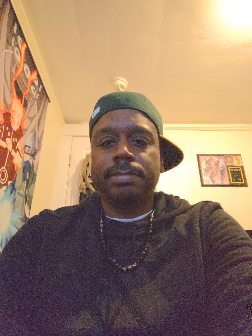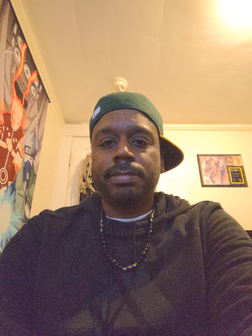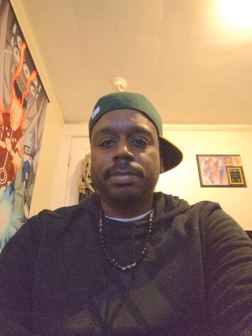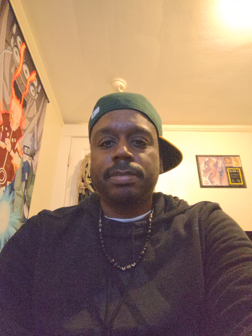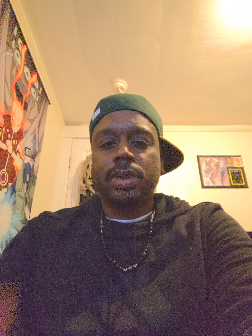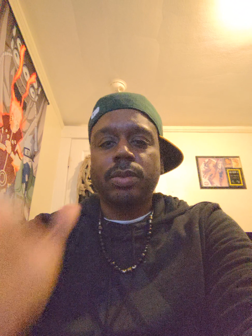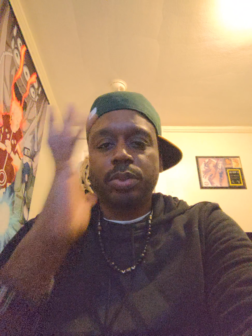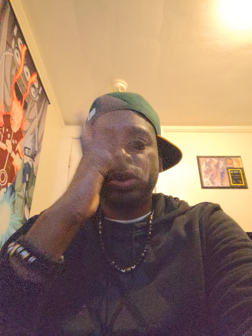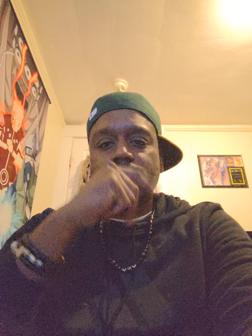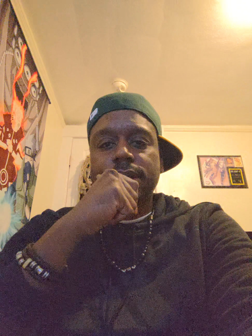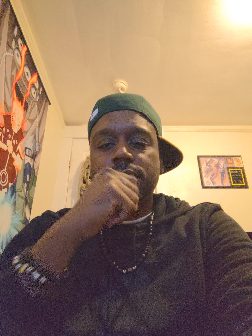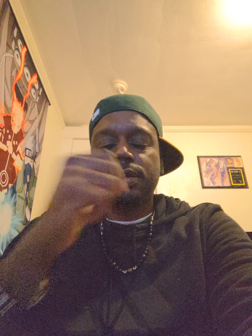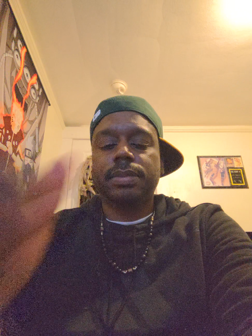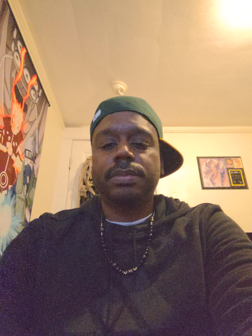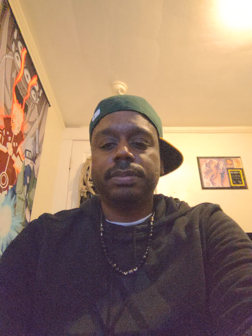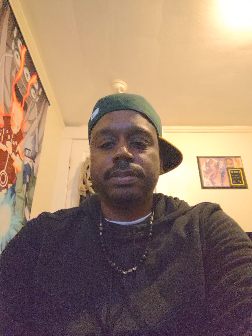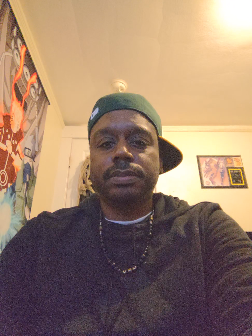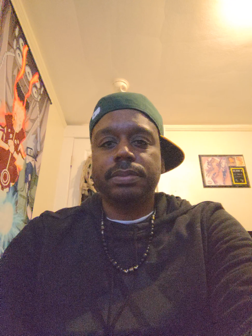pretty